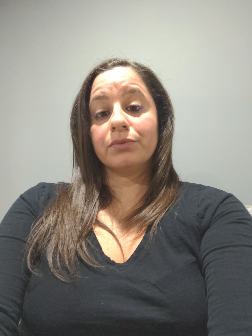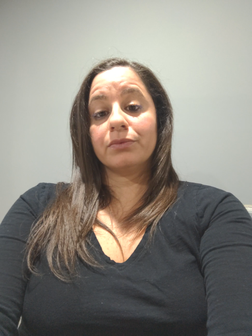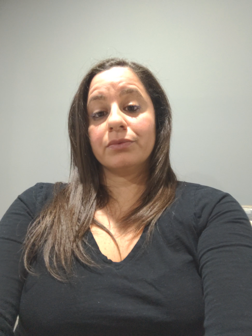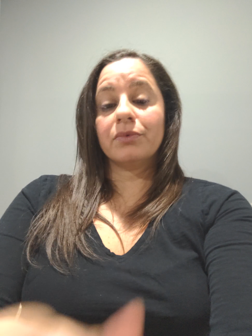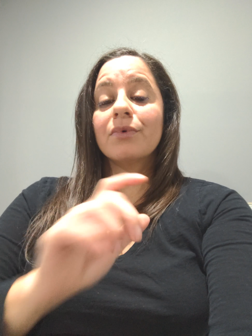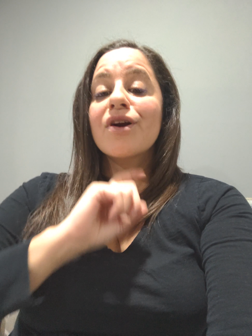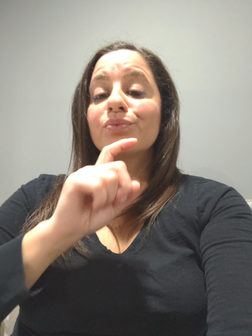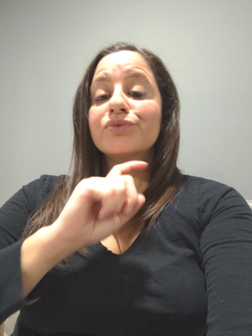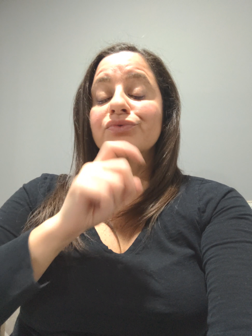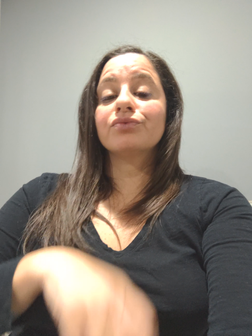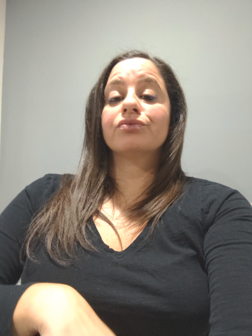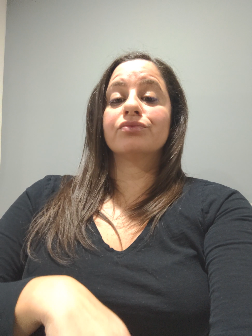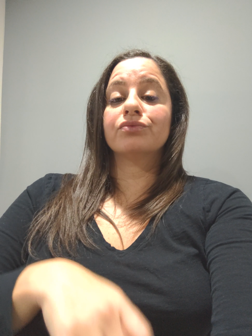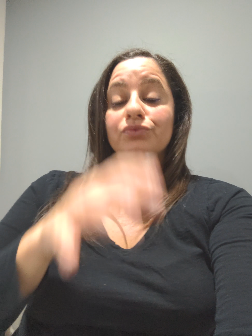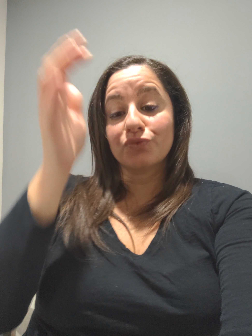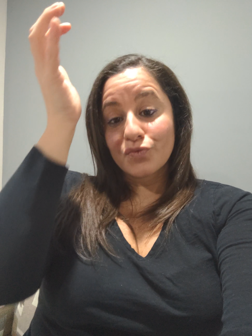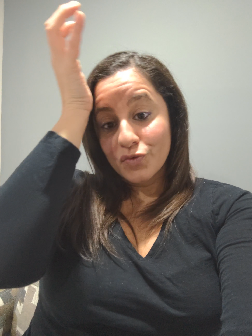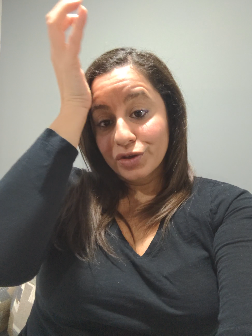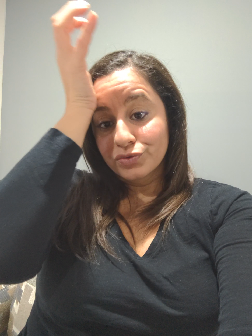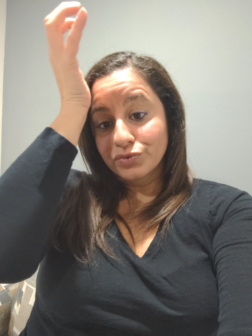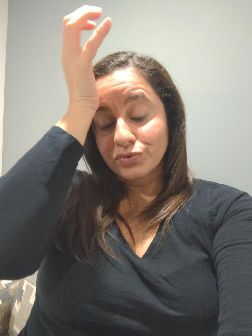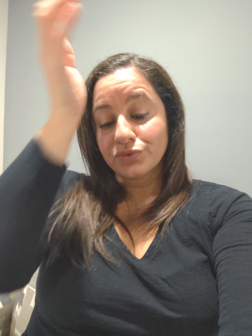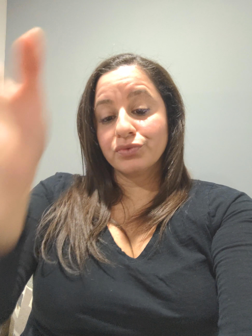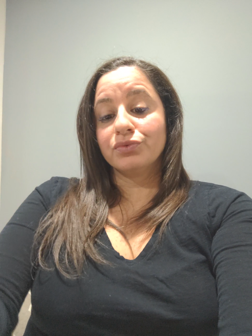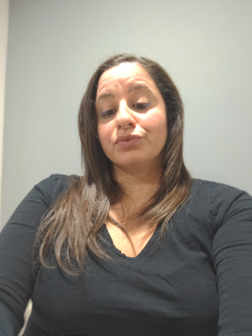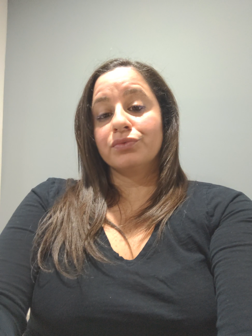garbage